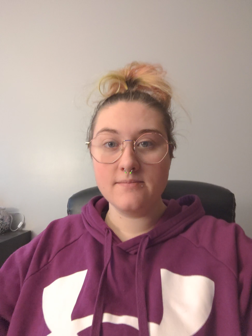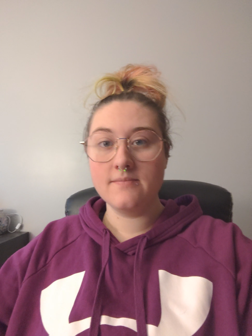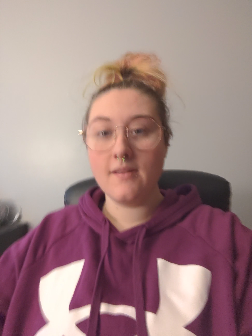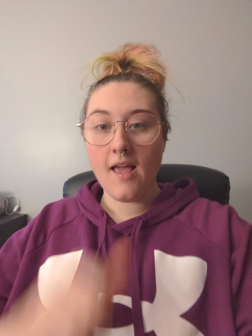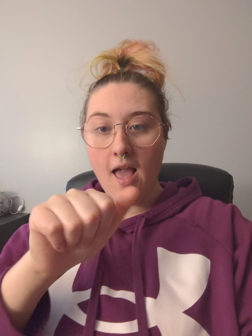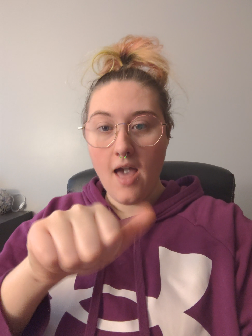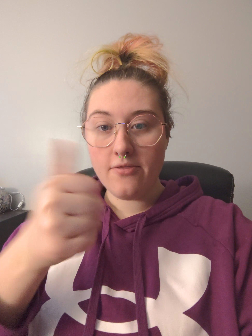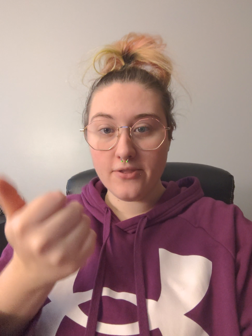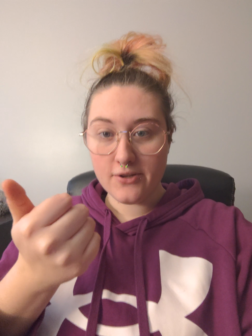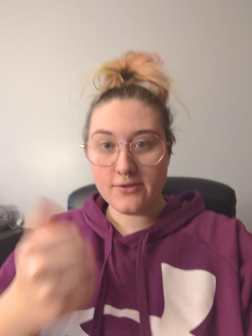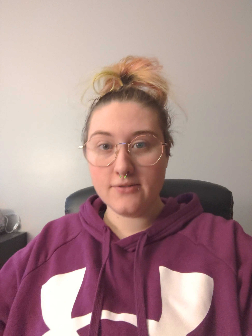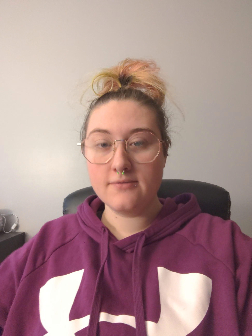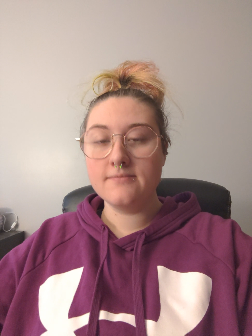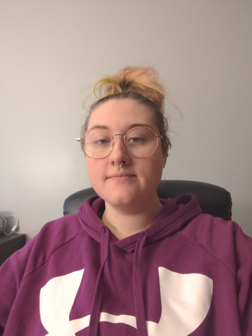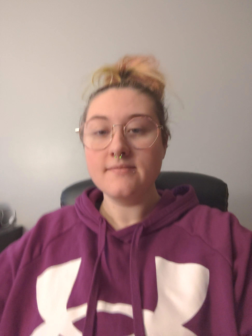another